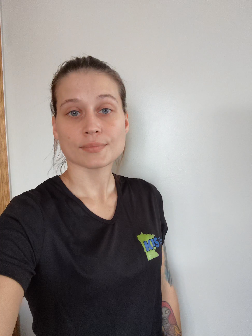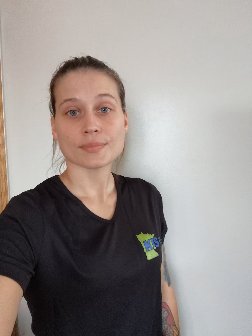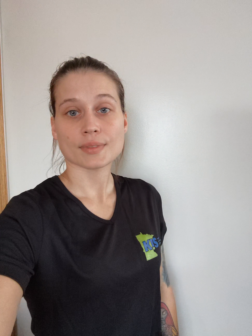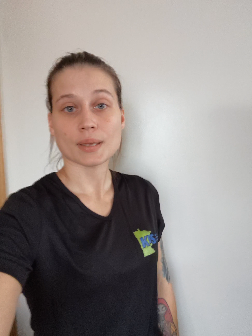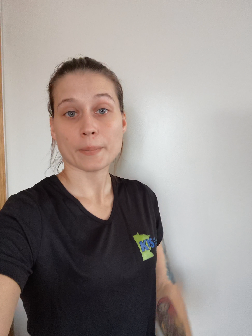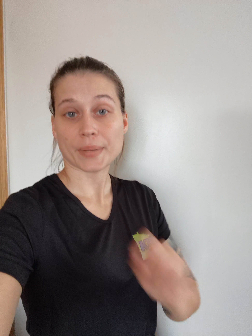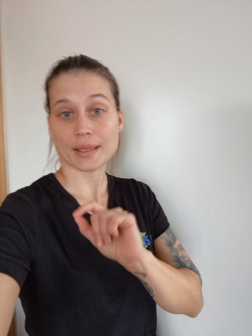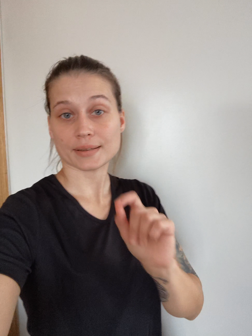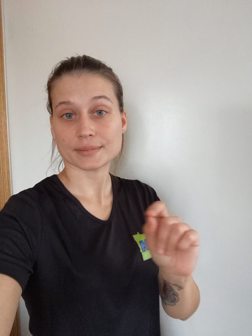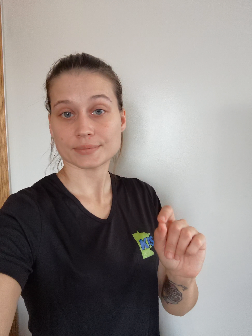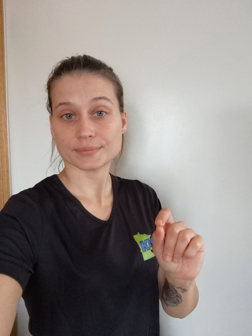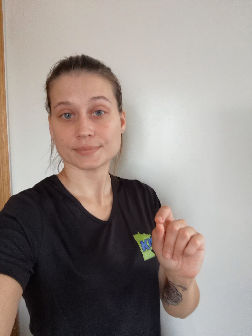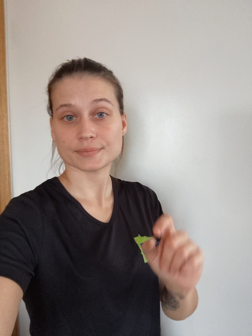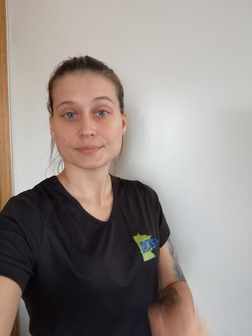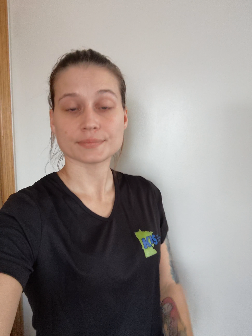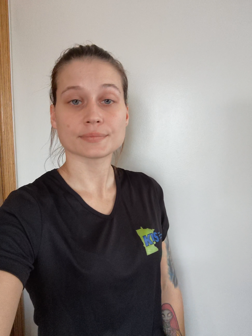pen